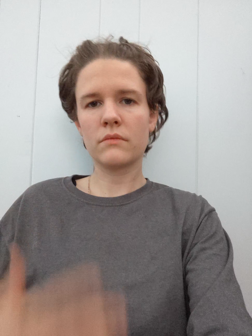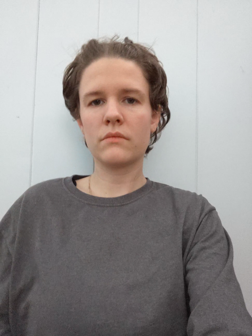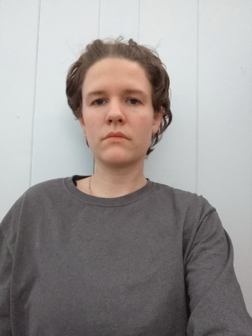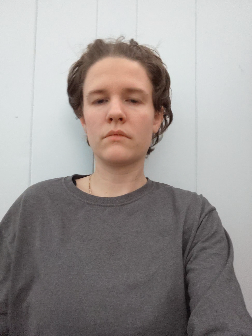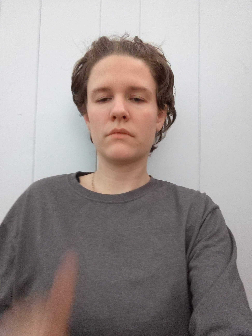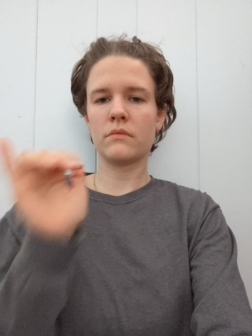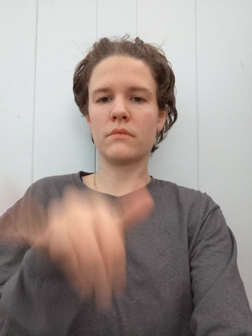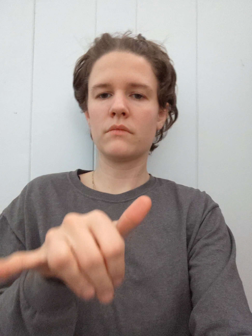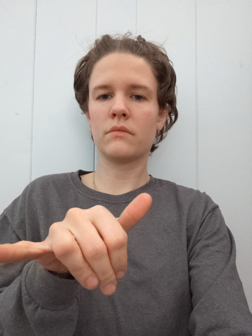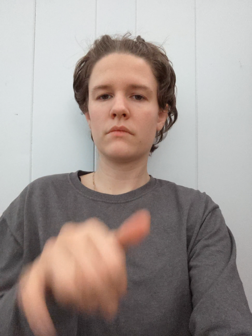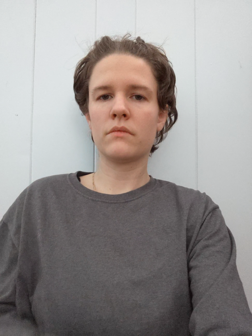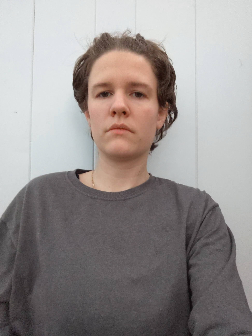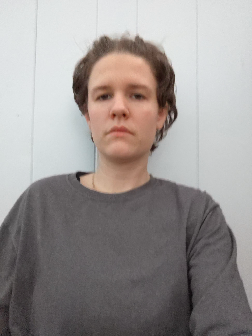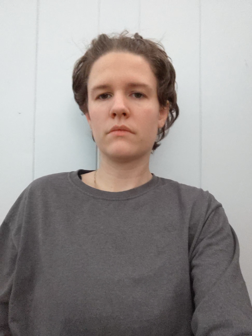that